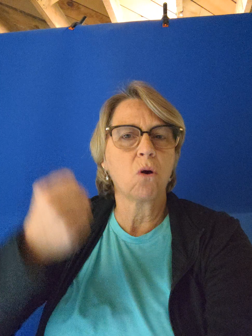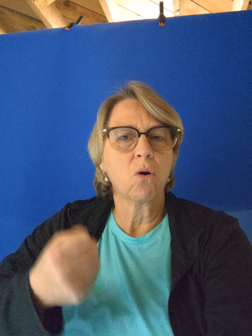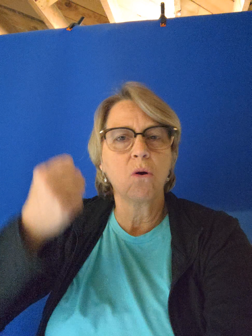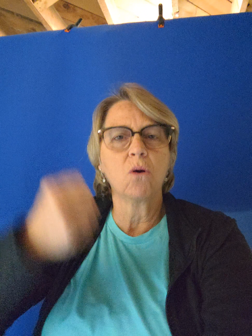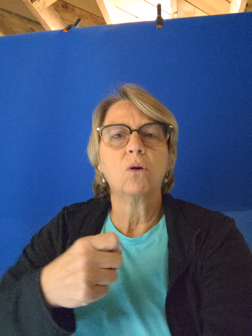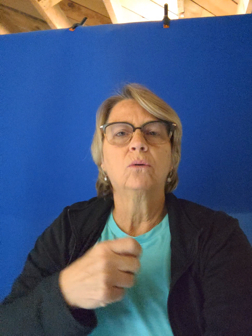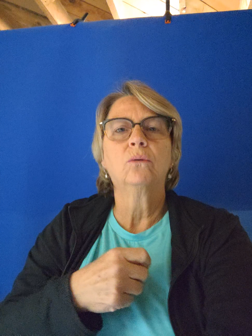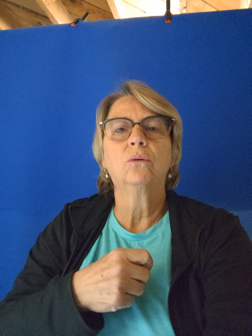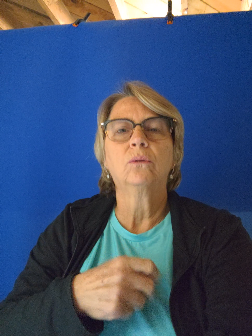car